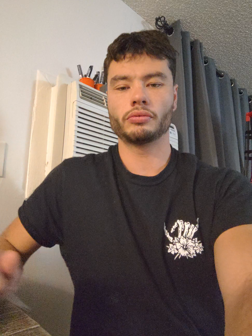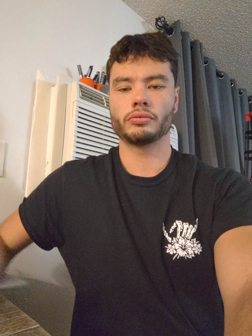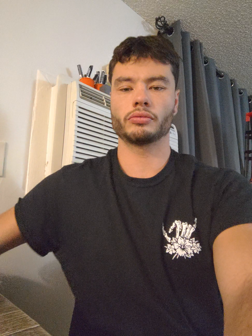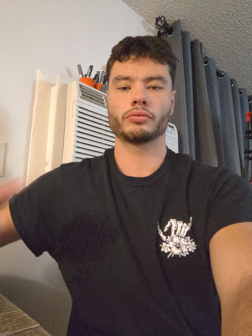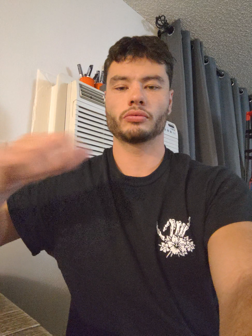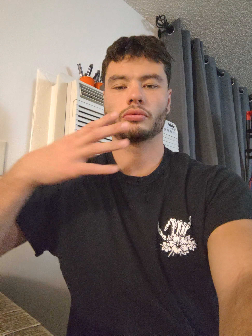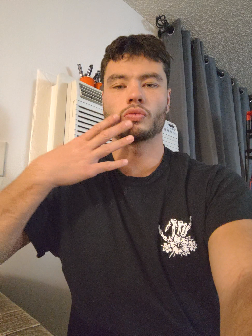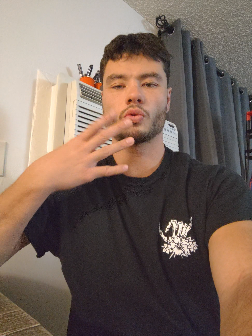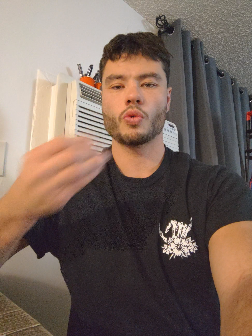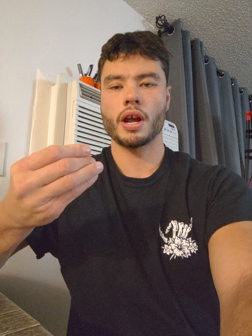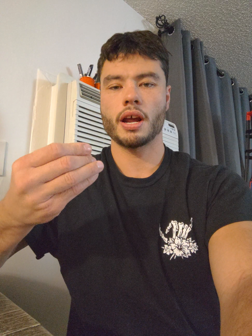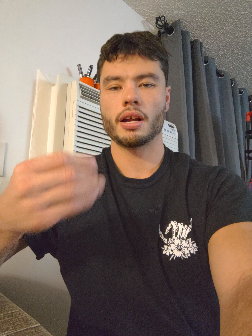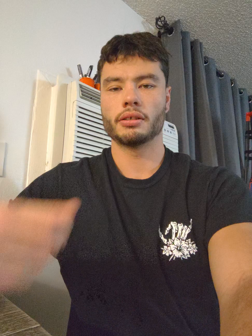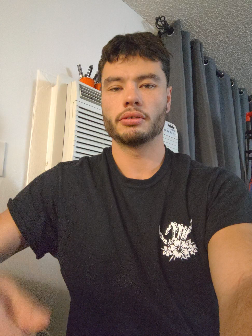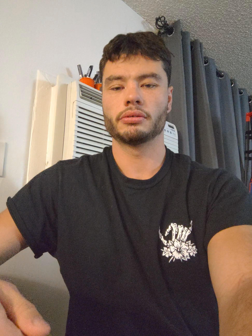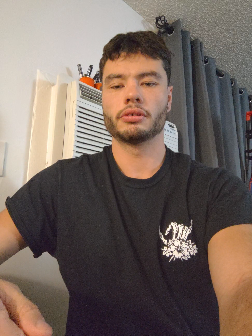wet